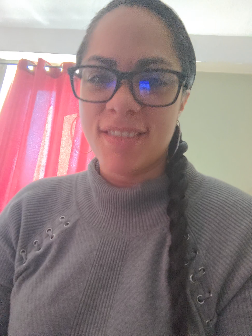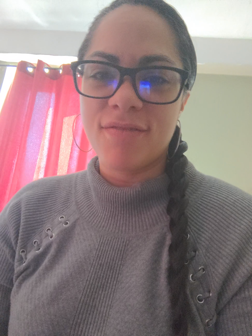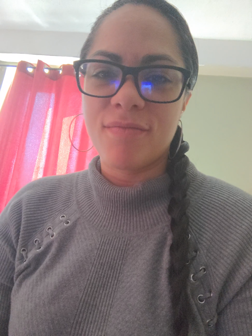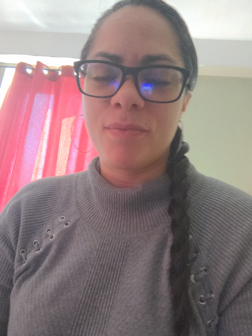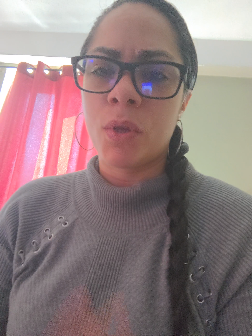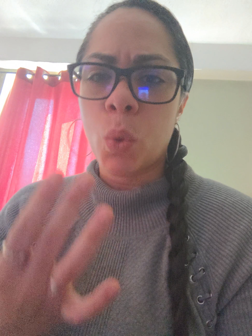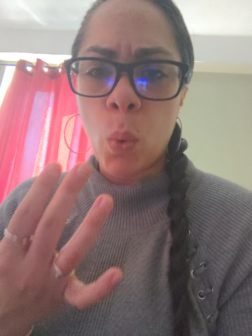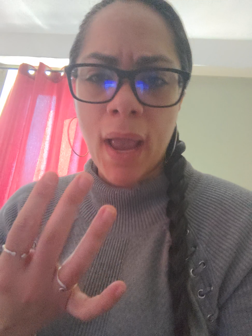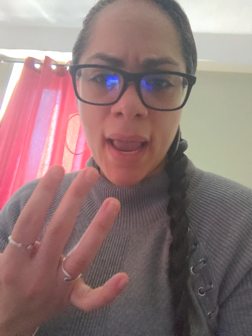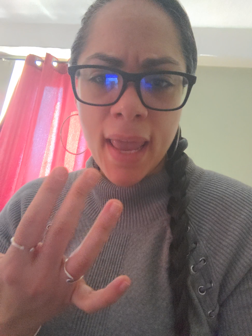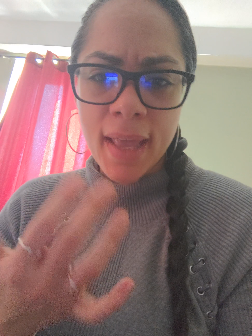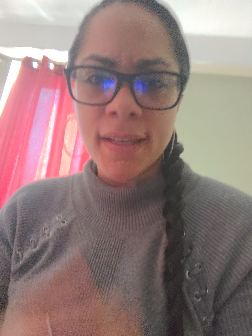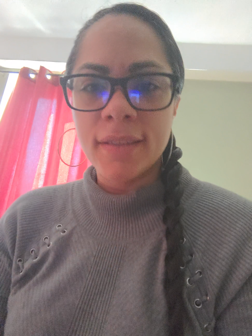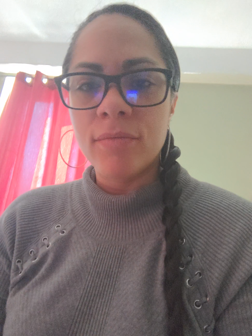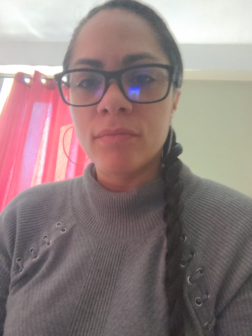wait